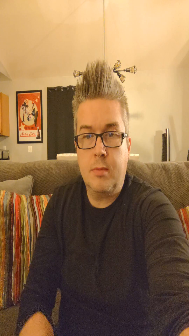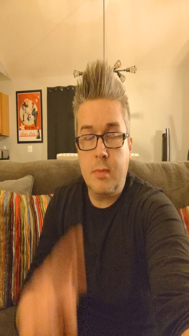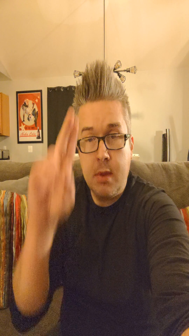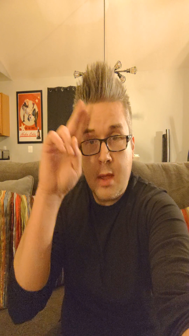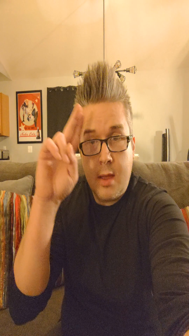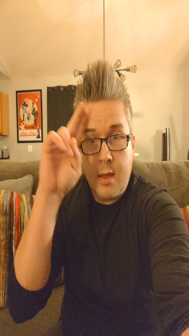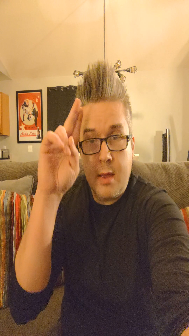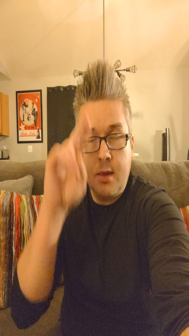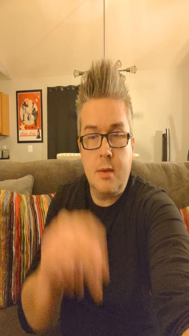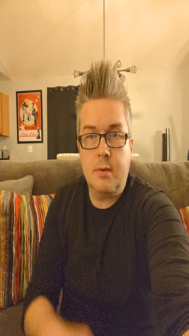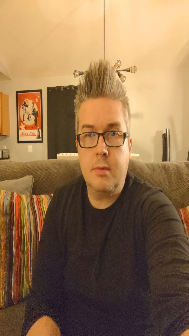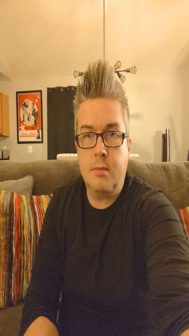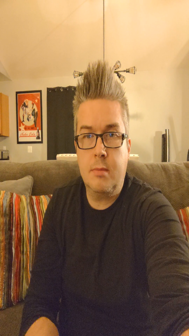uncle